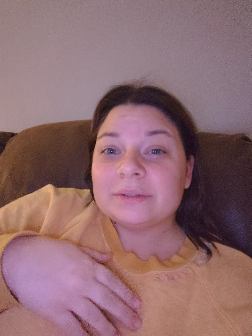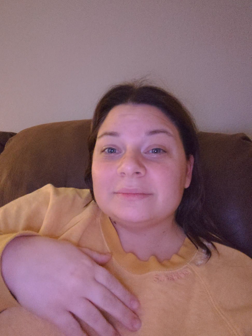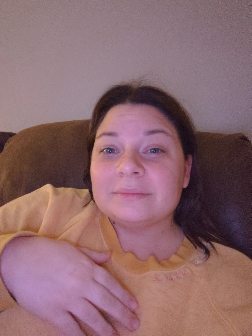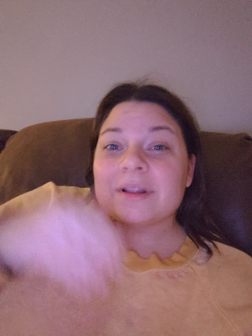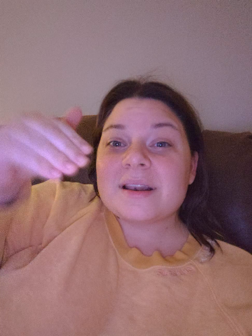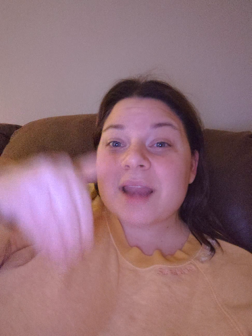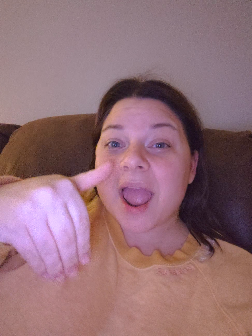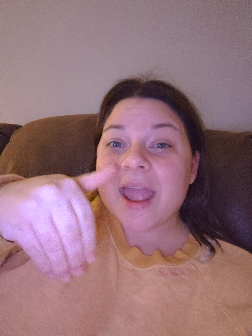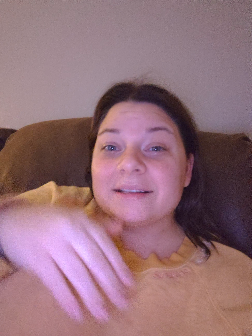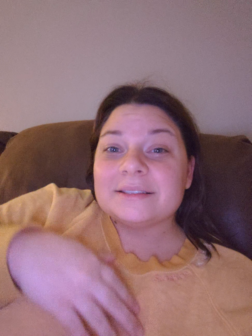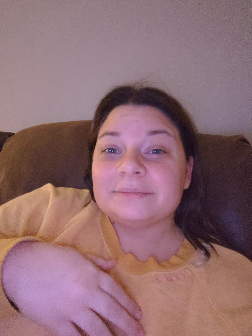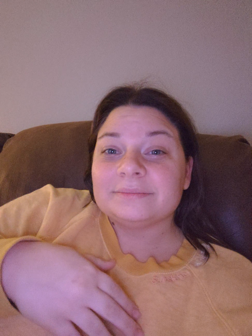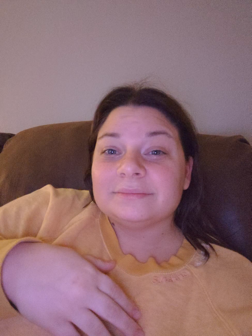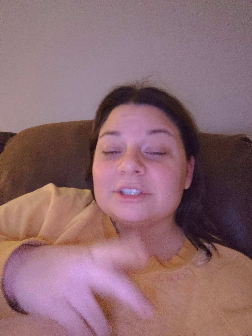night